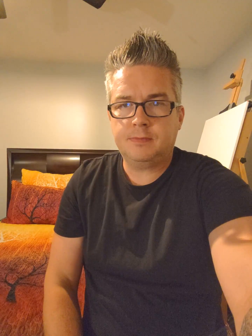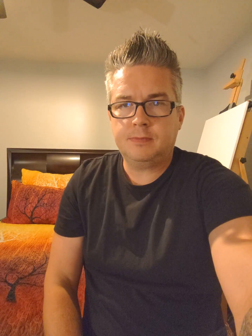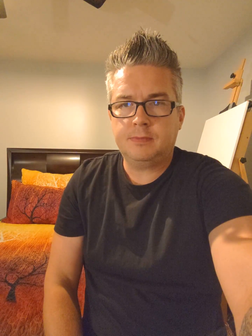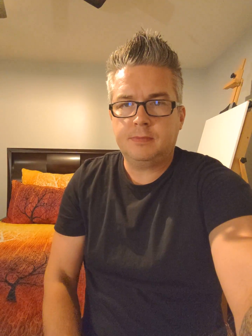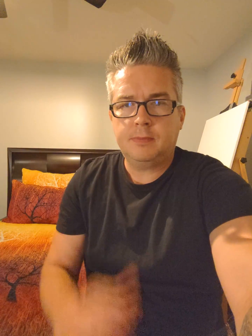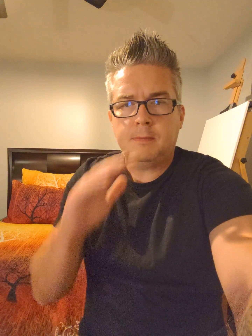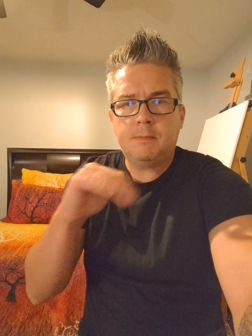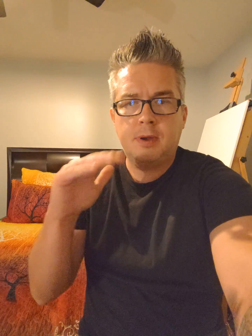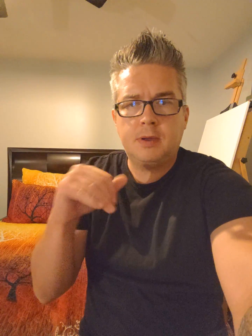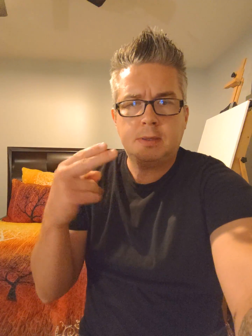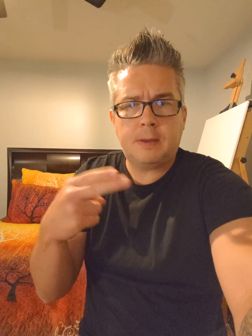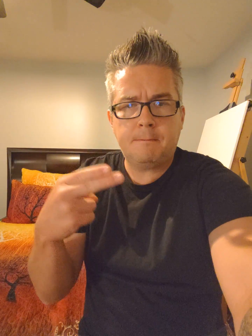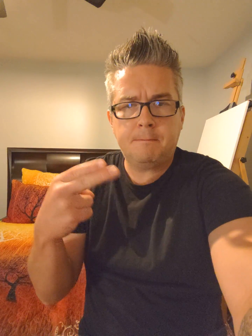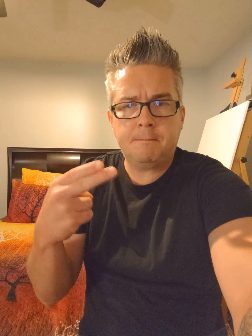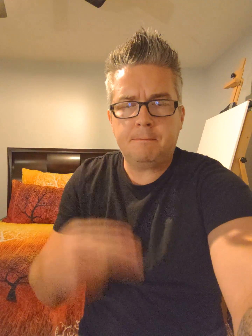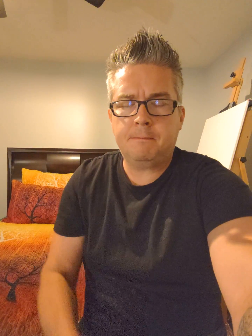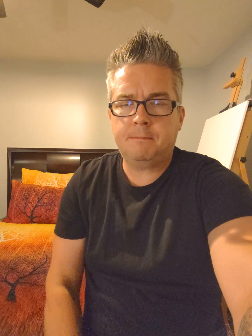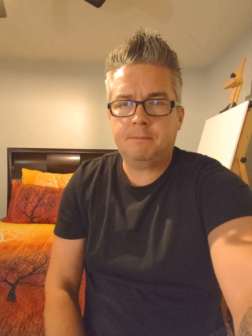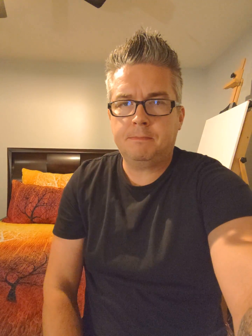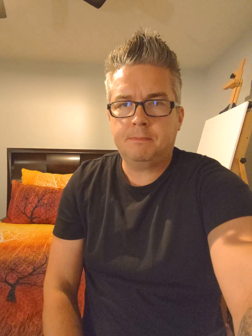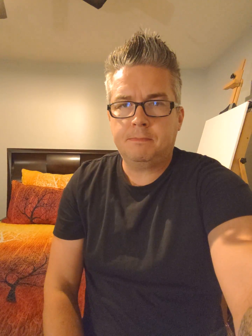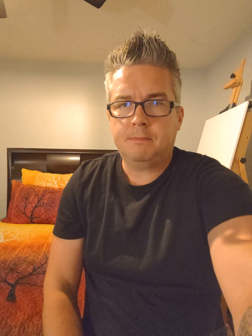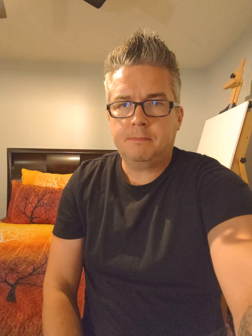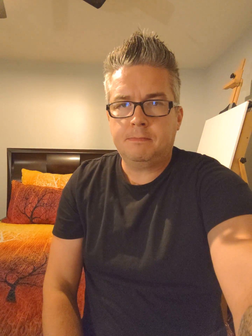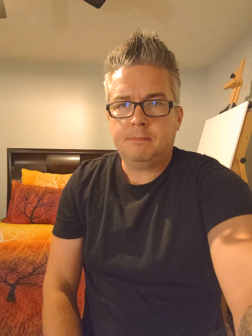pet's name